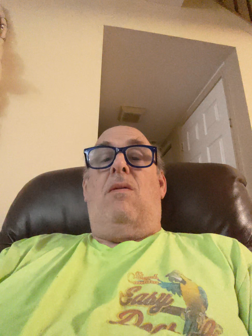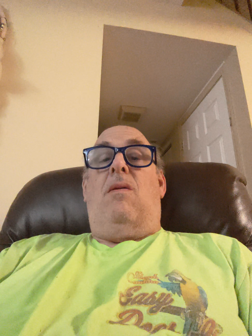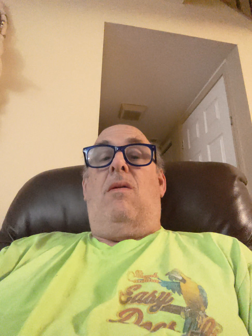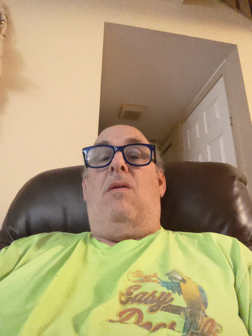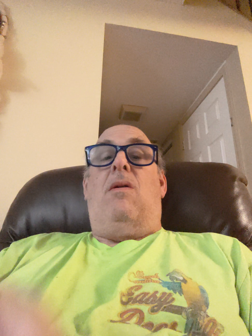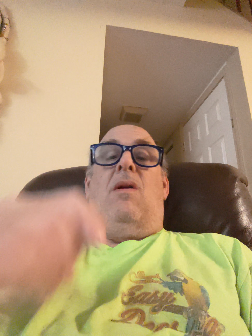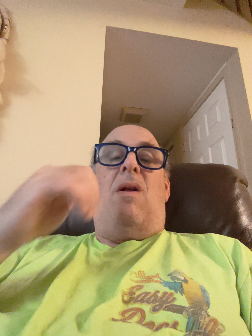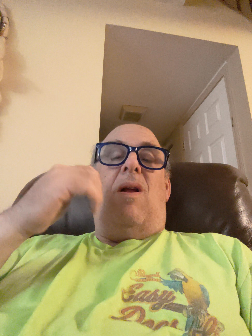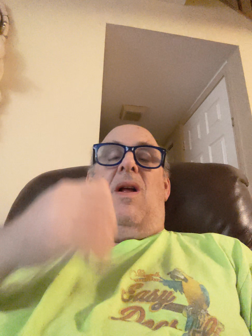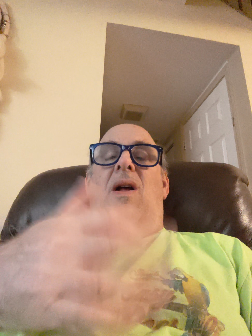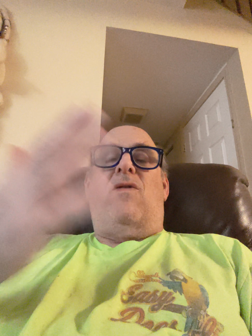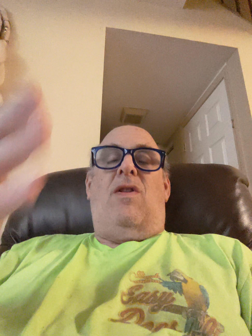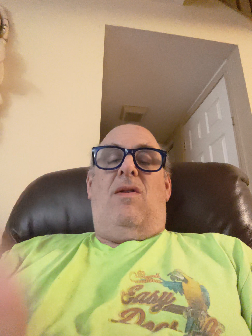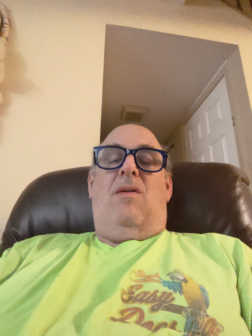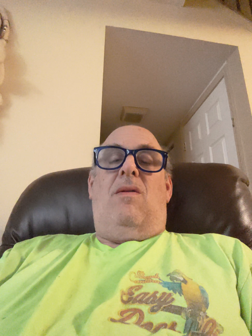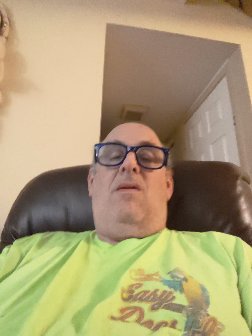every